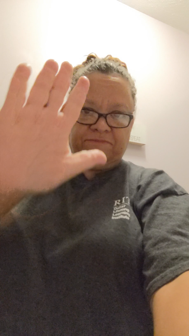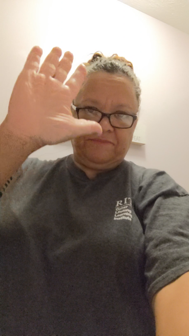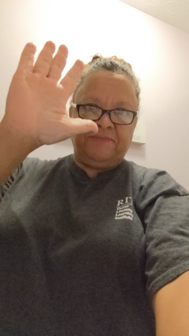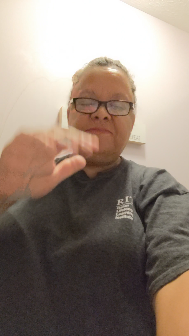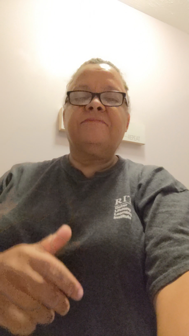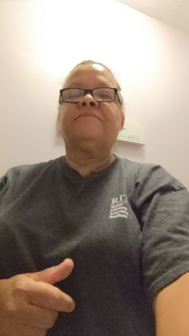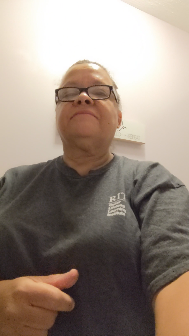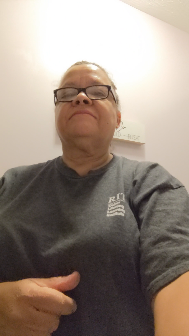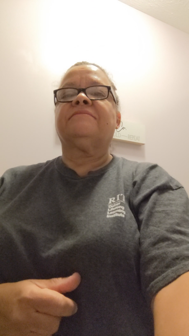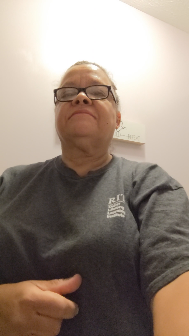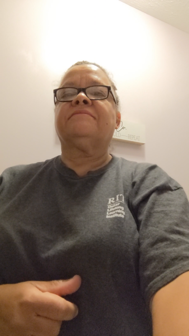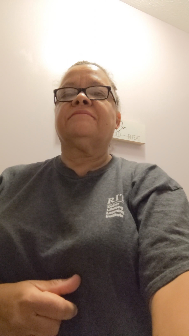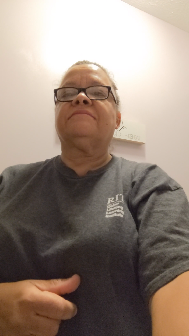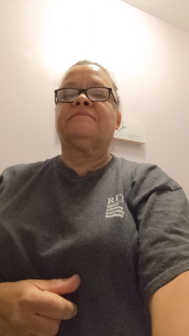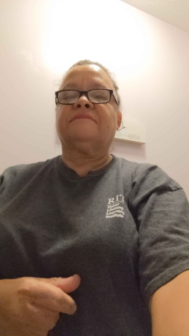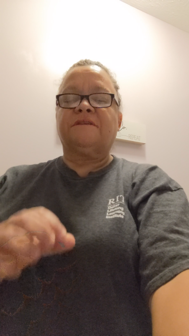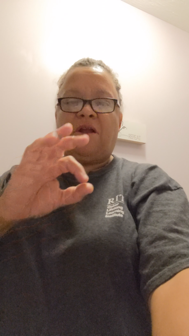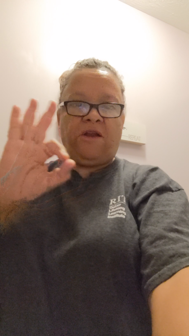off